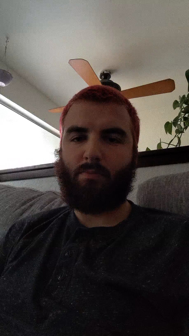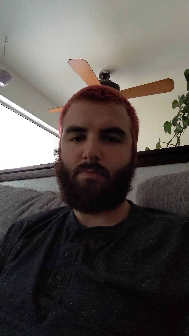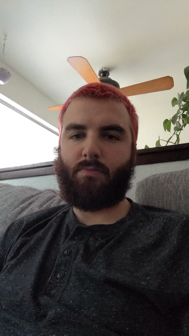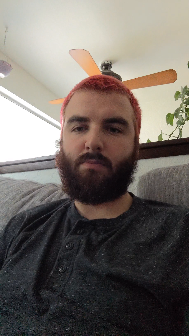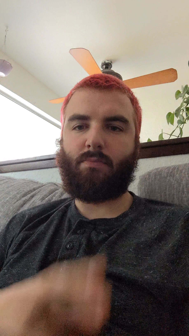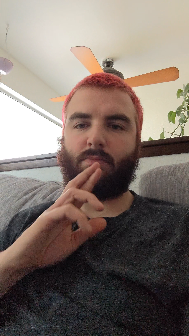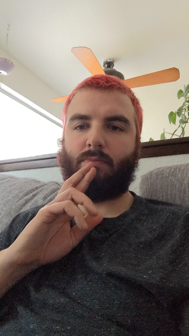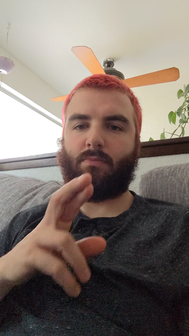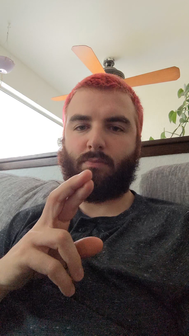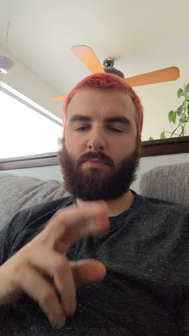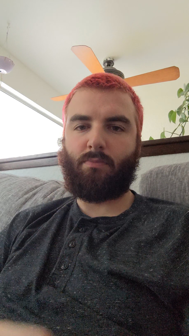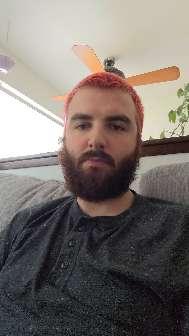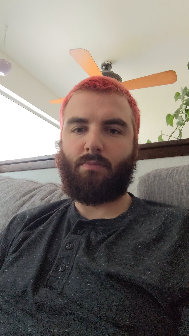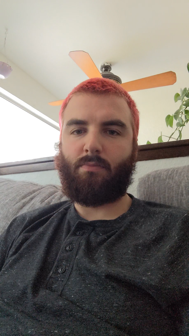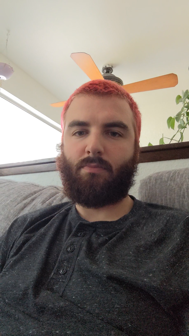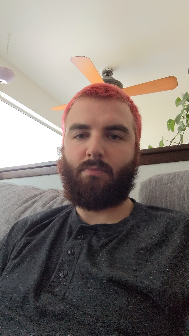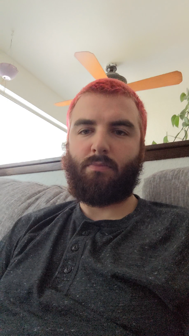are